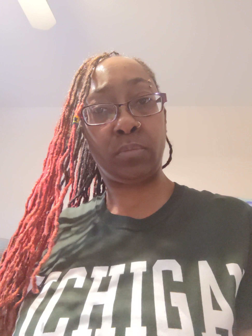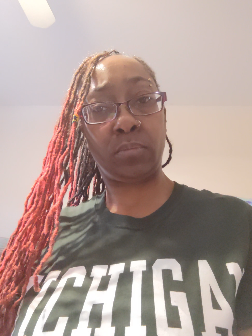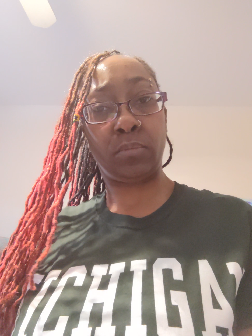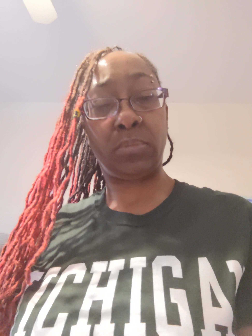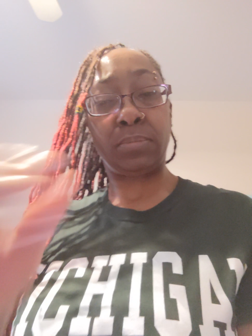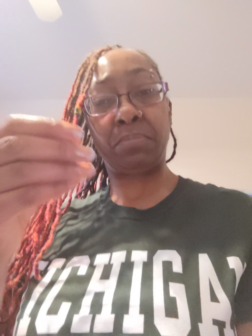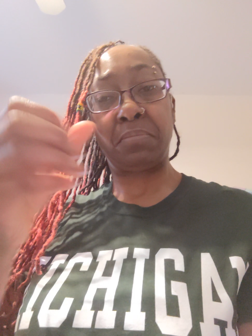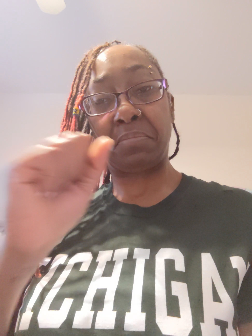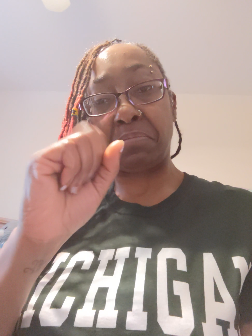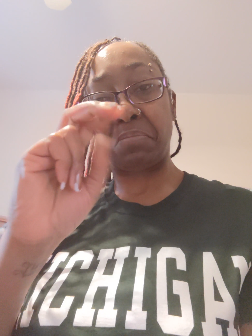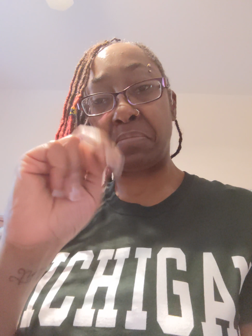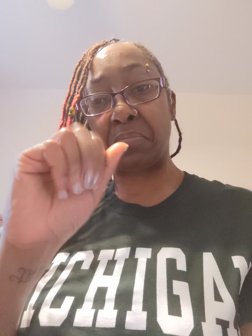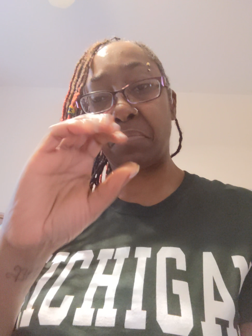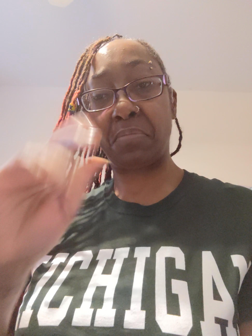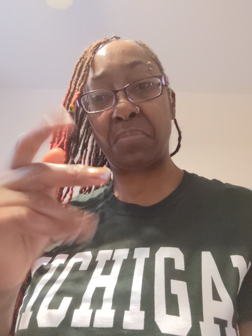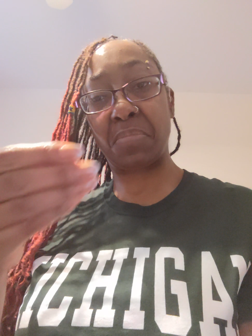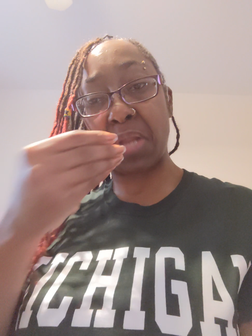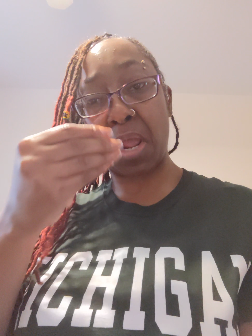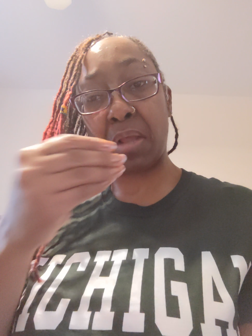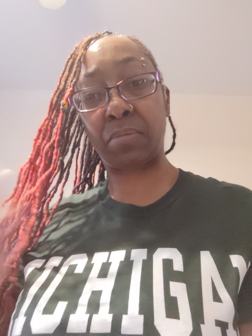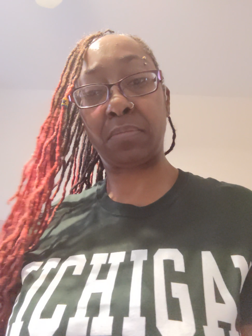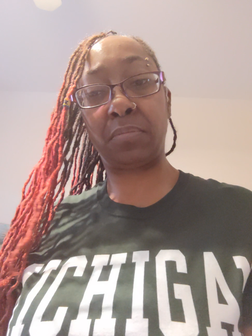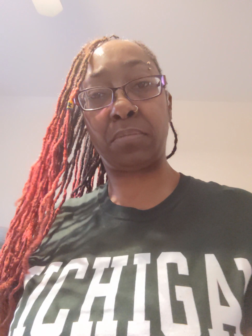snack